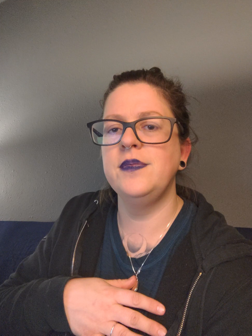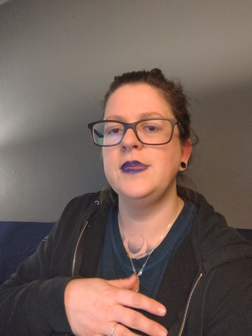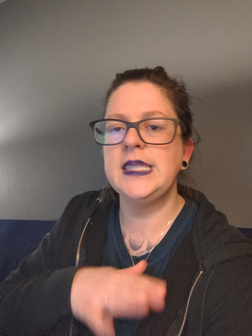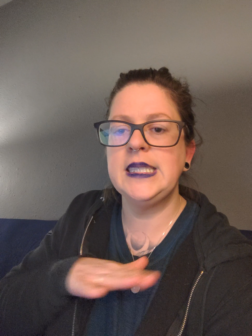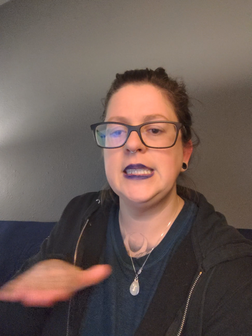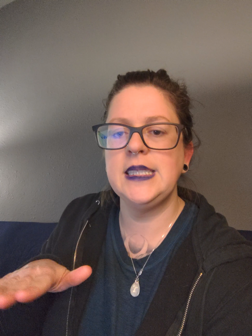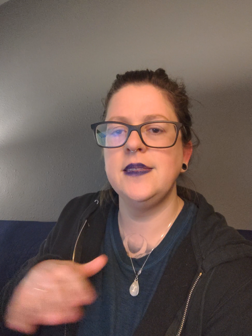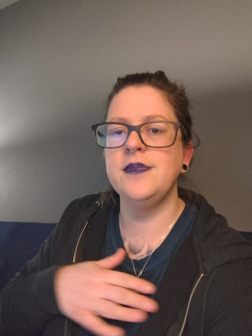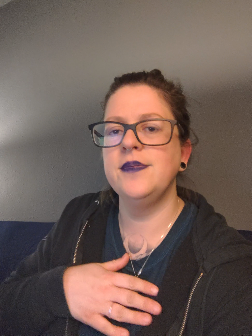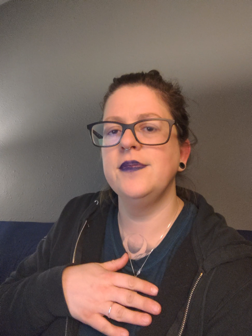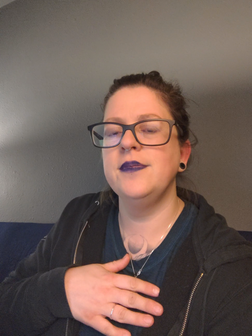clean